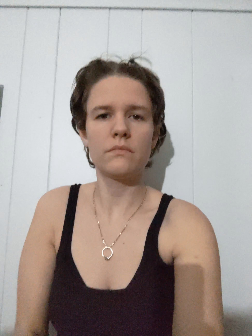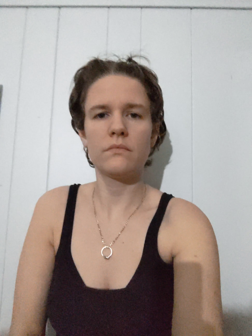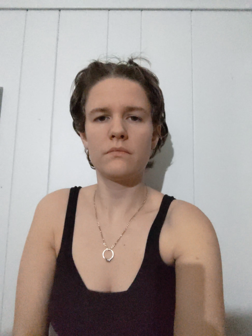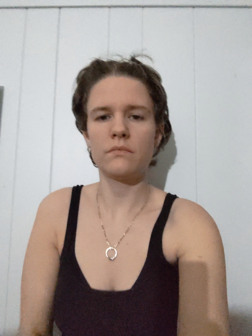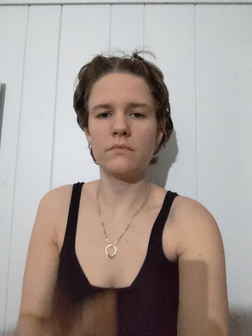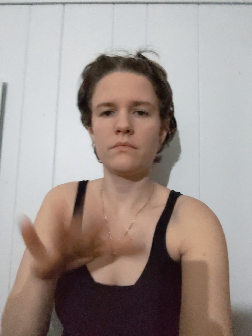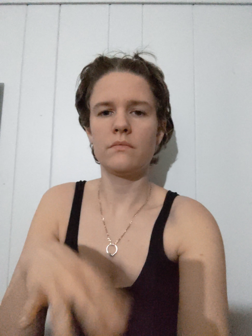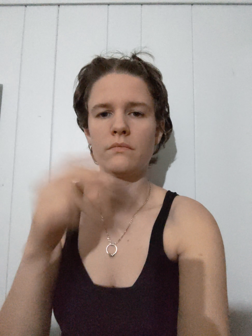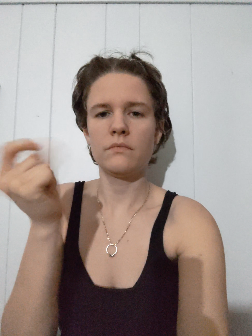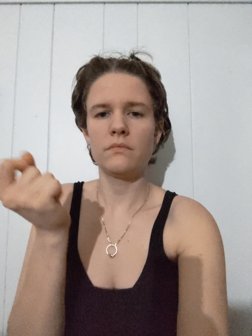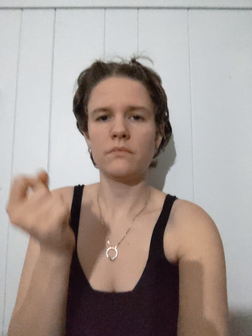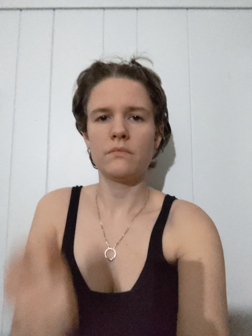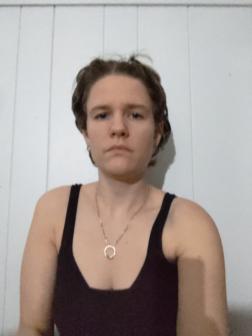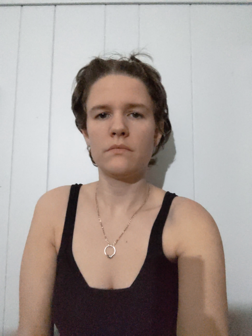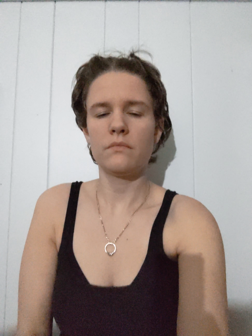dog